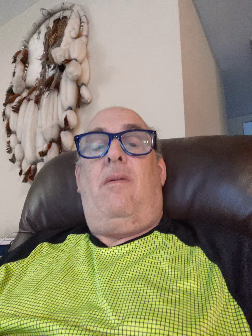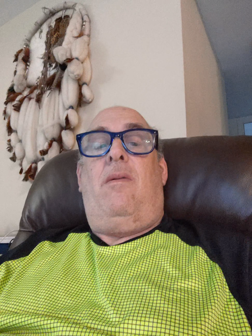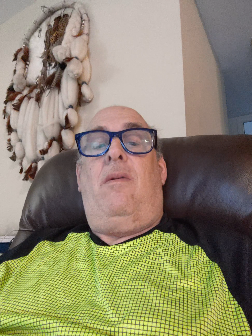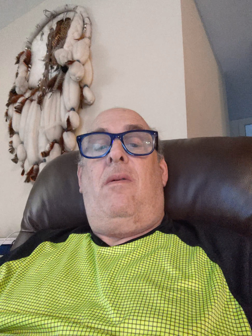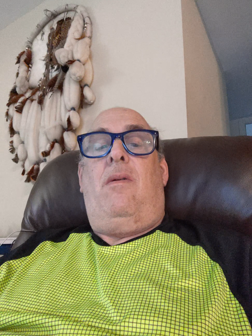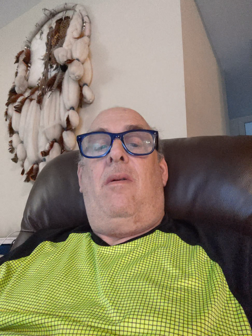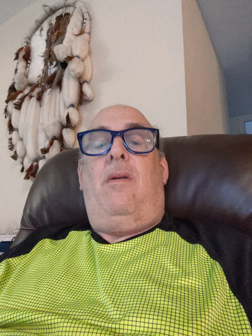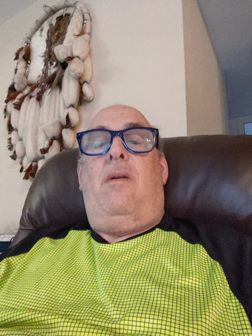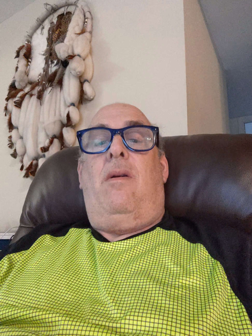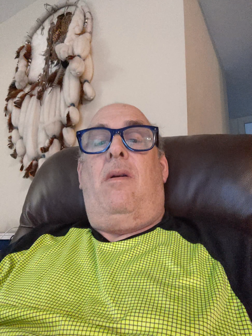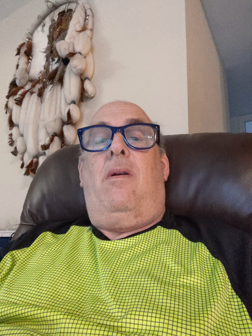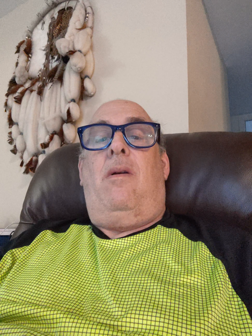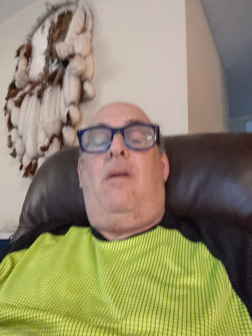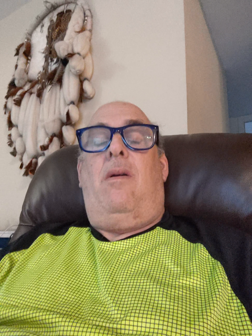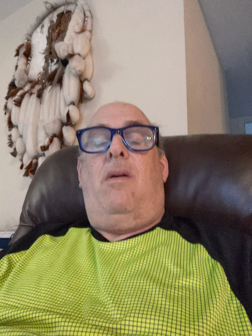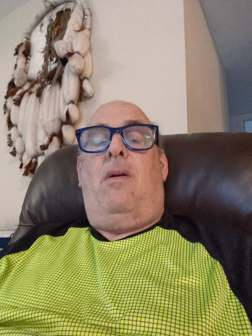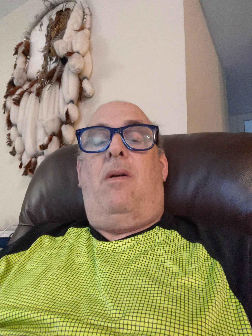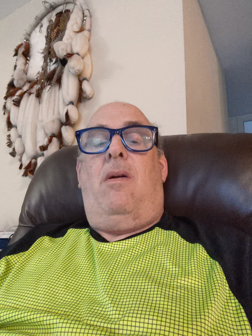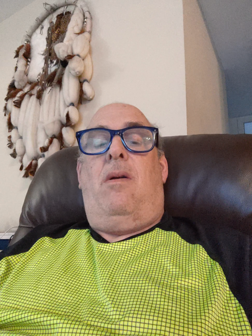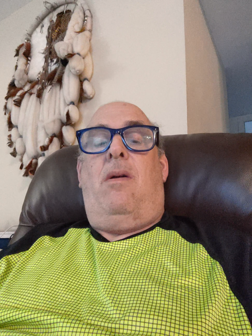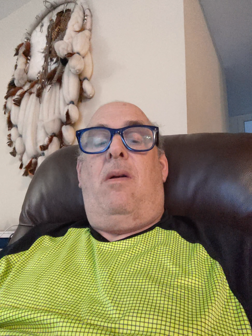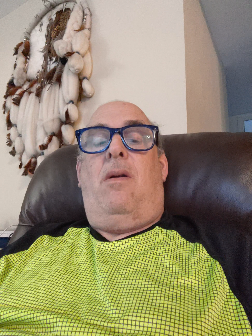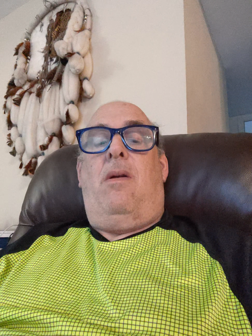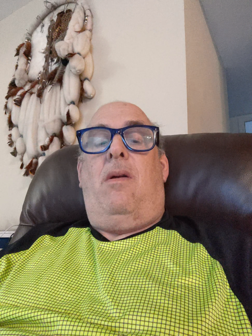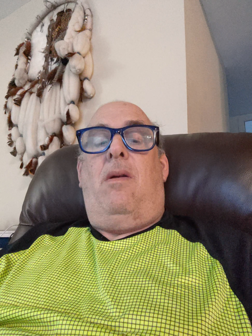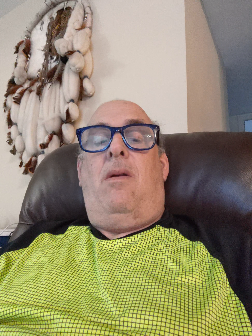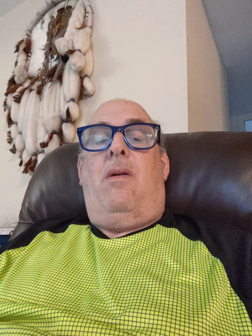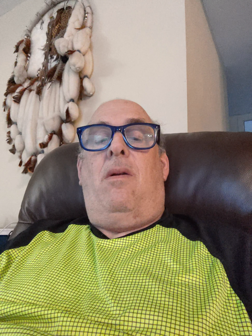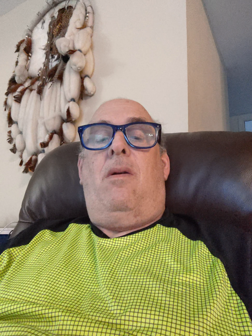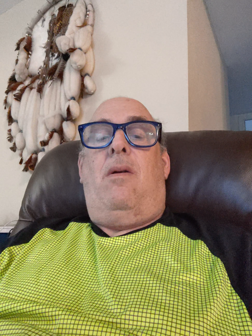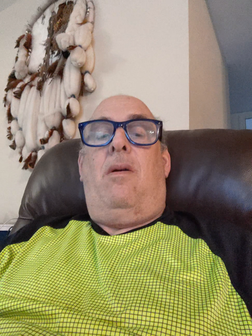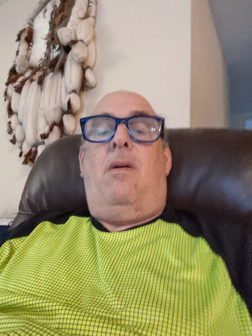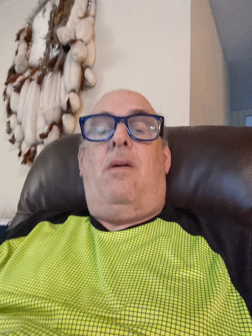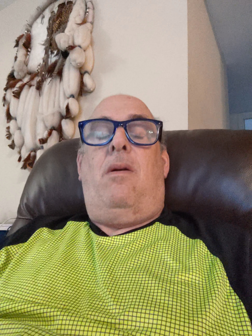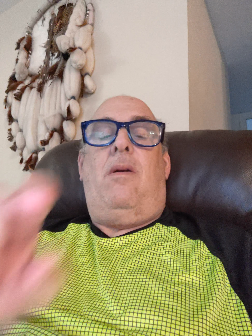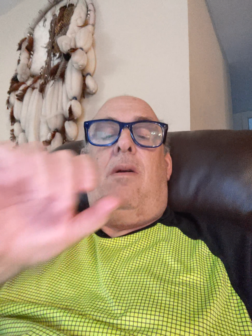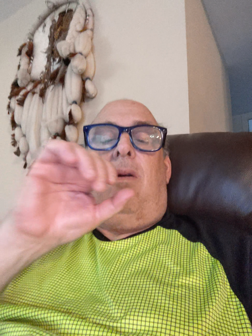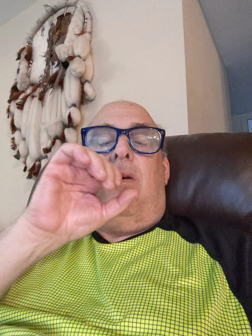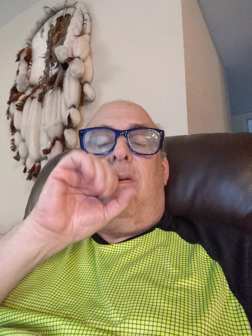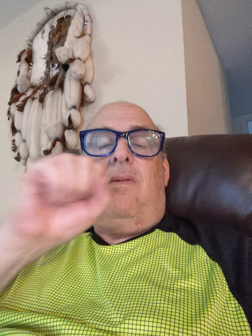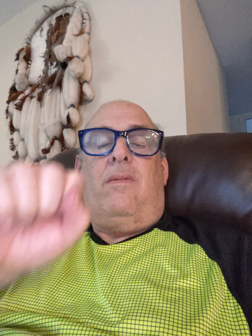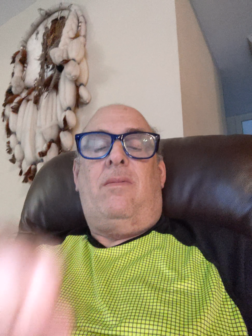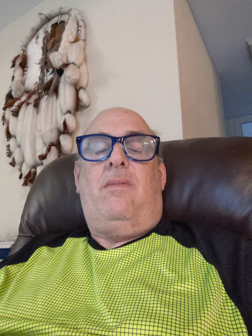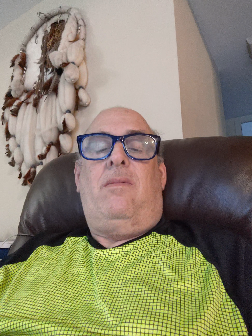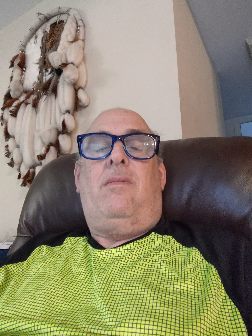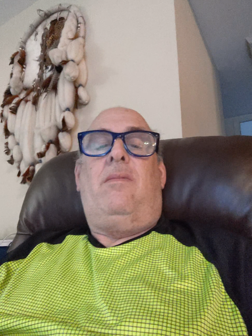carrot